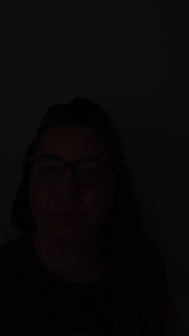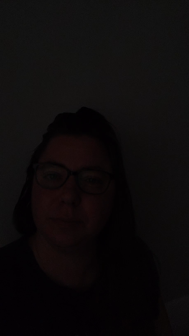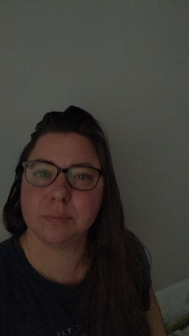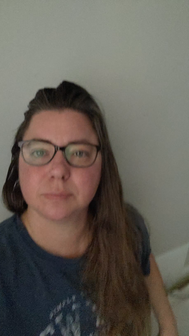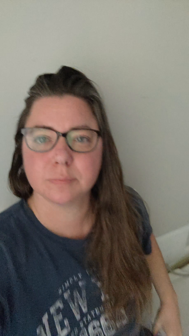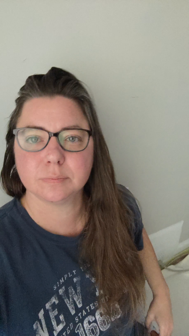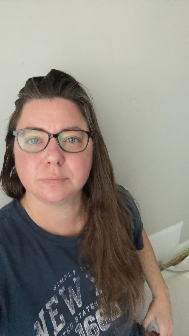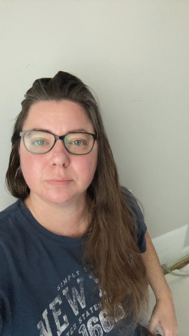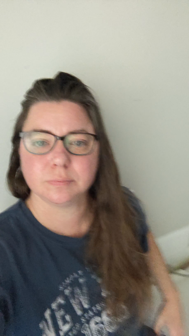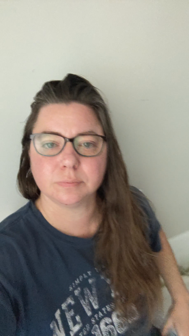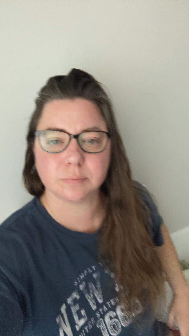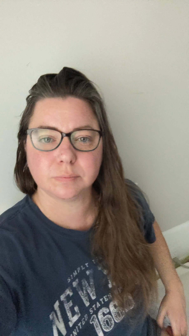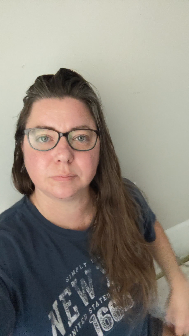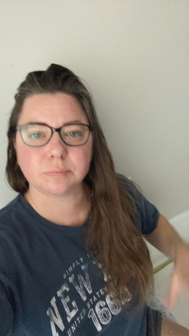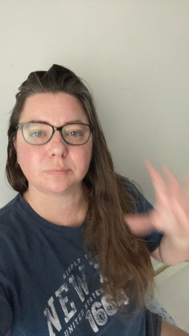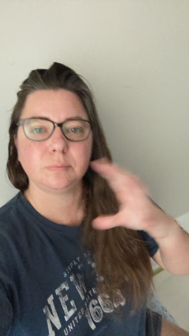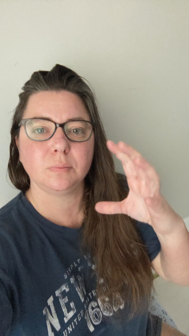ball